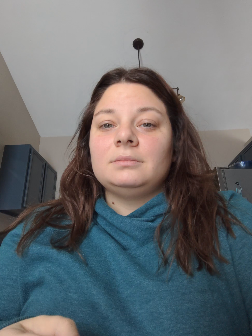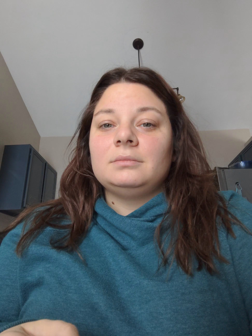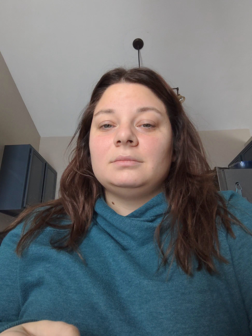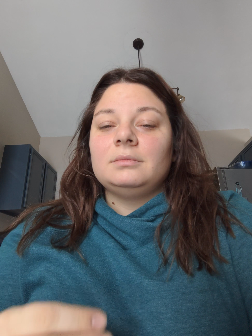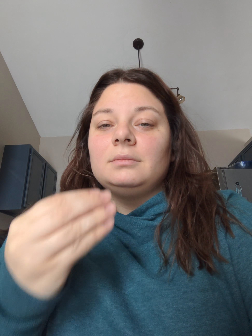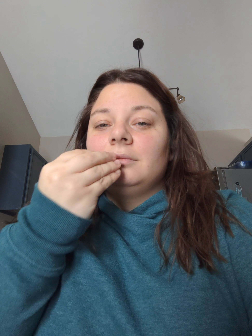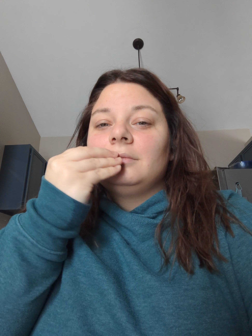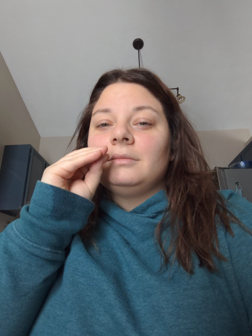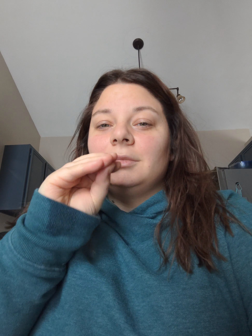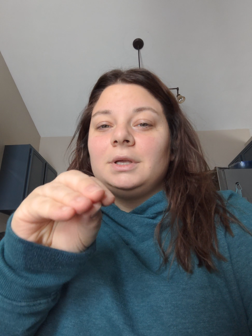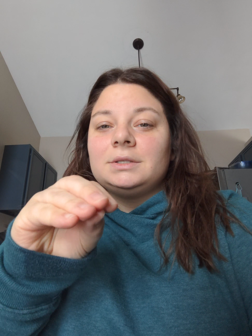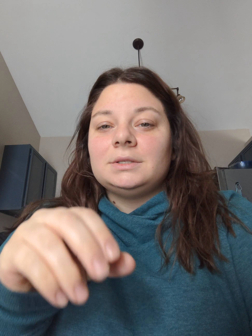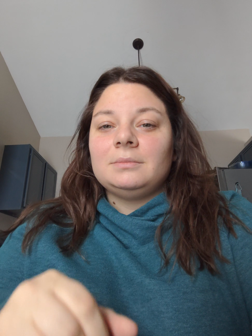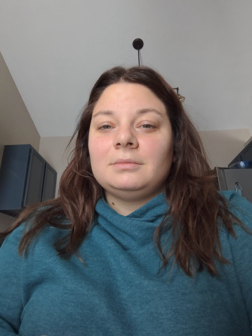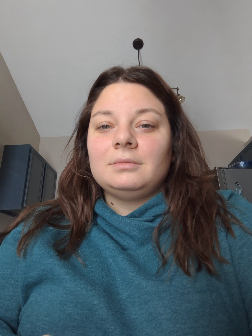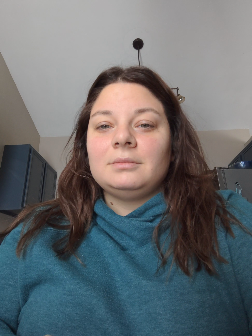kiss